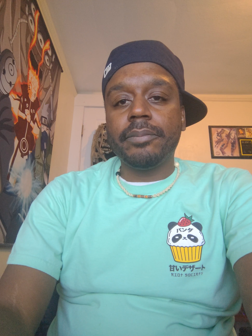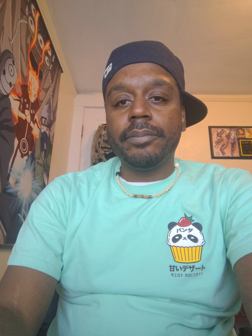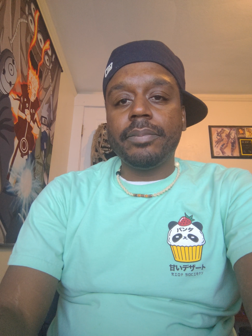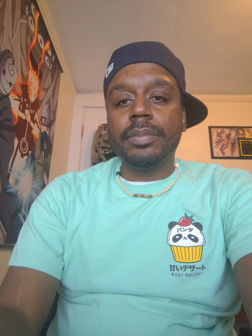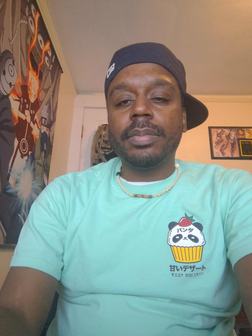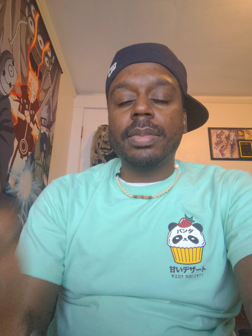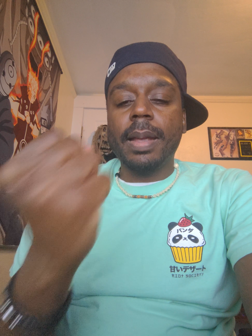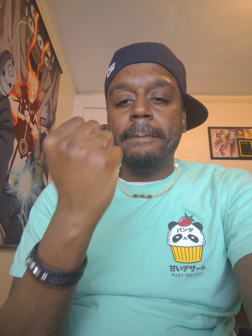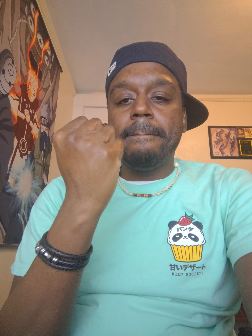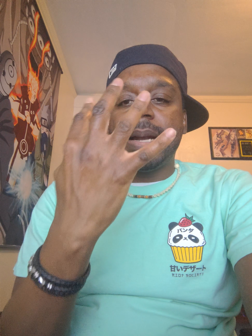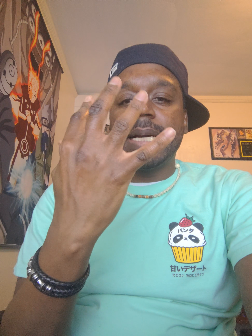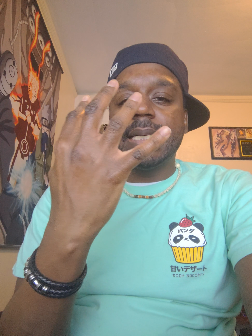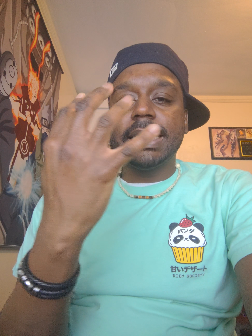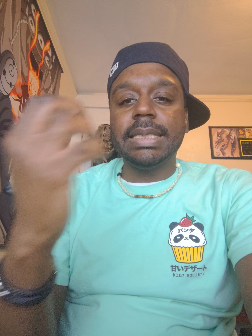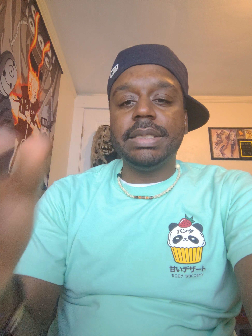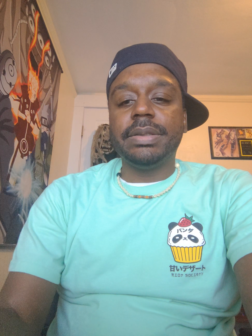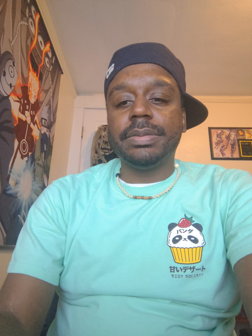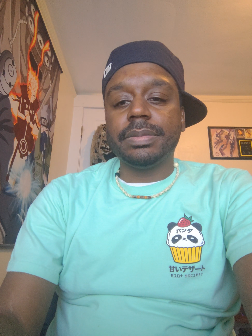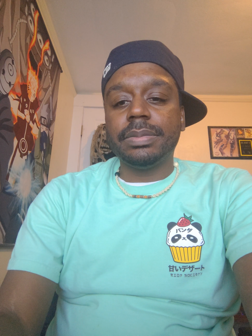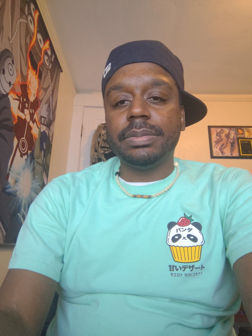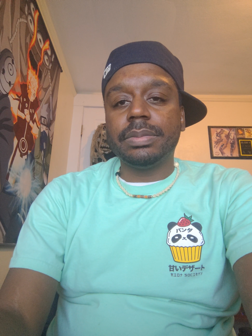many